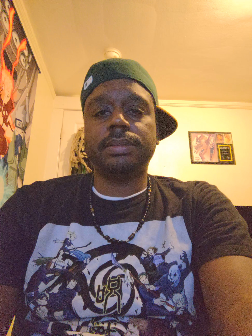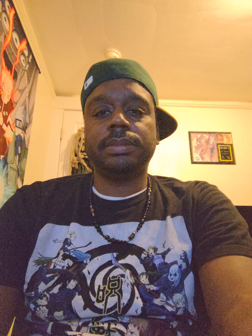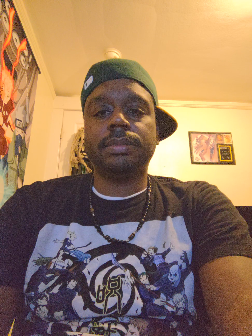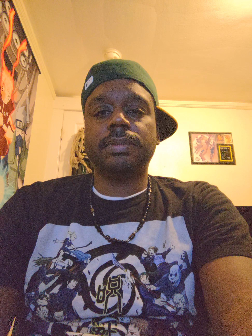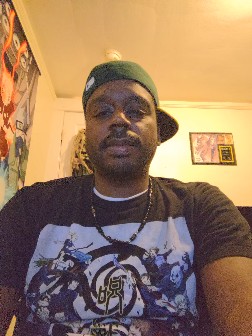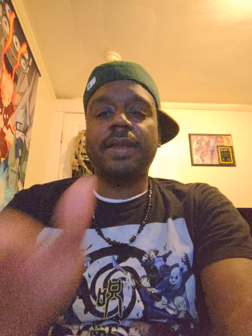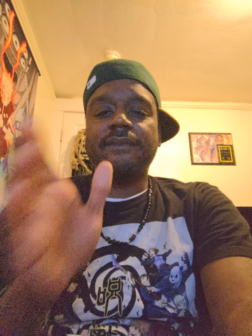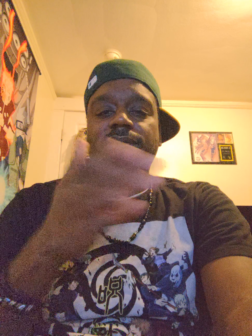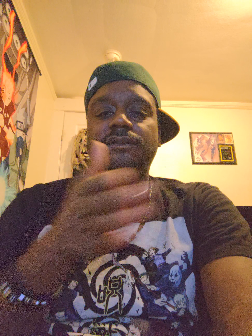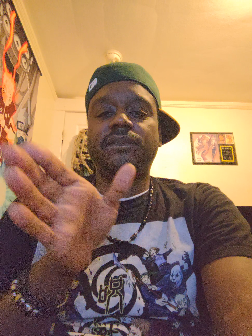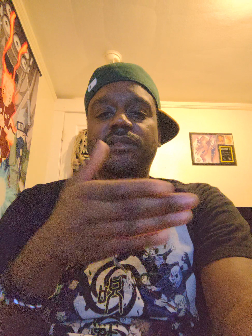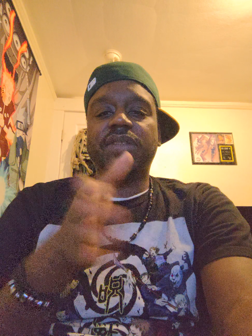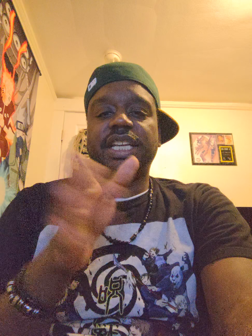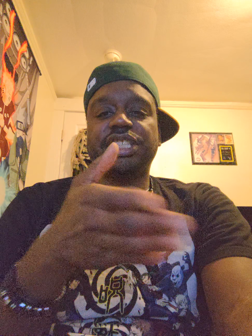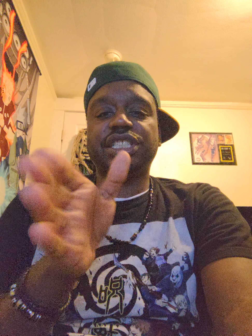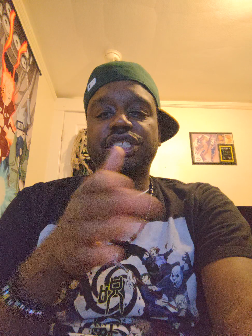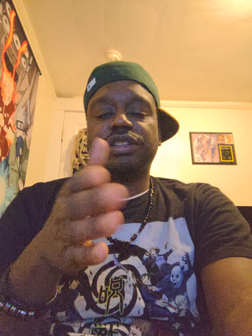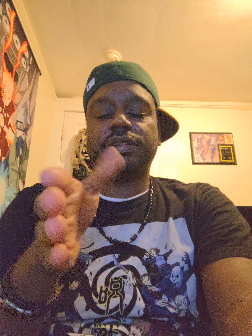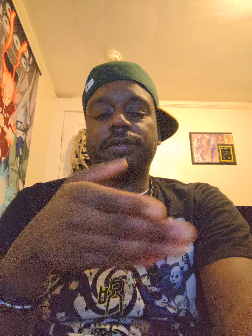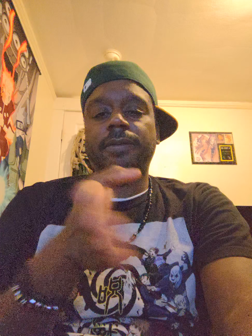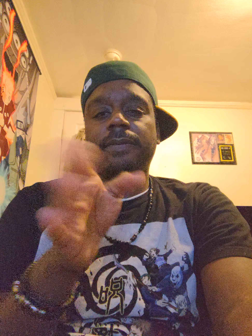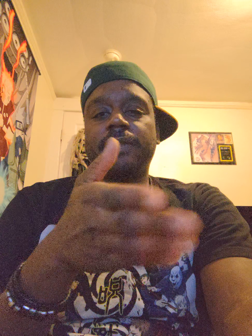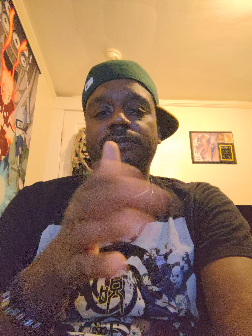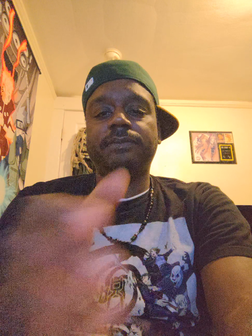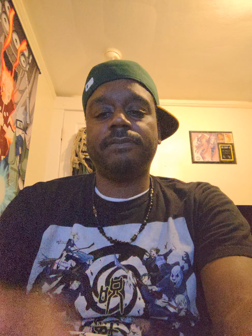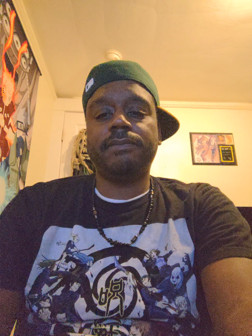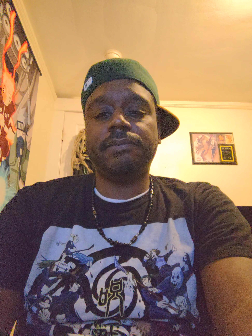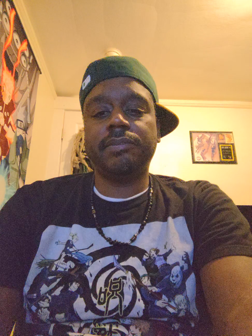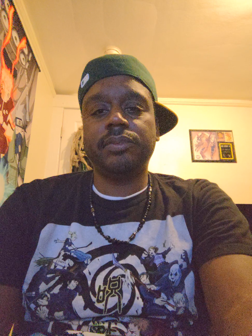fish